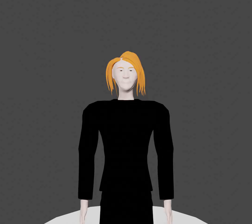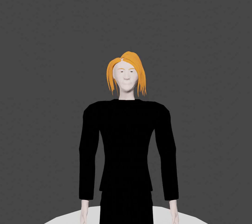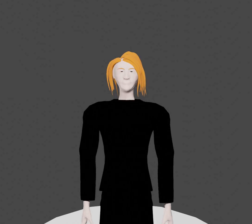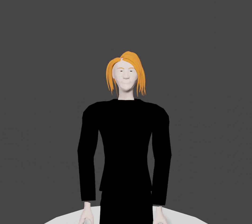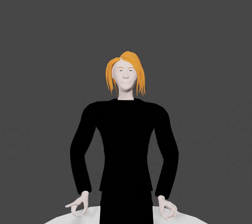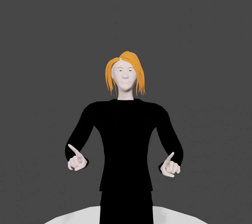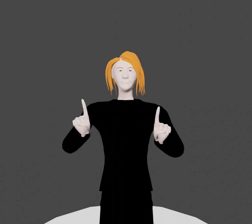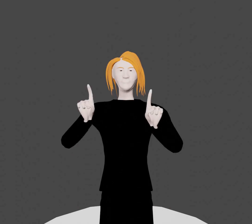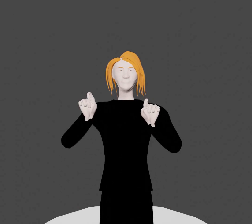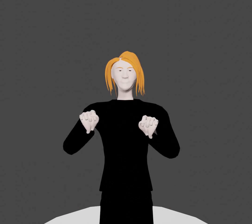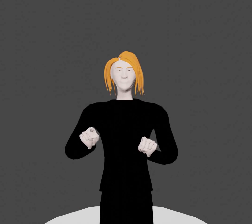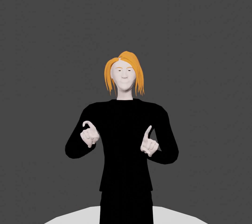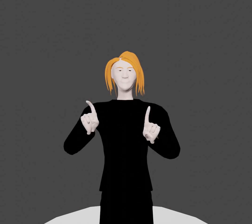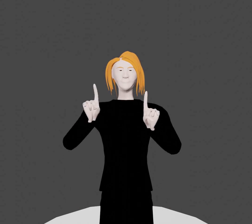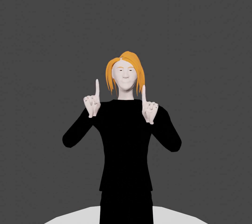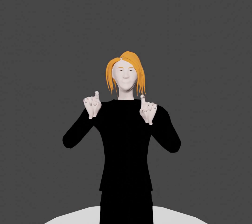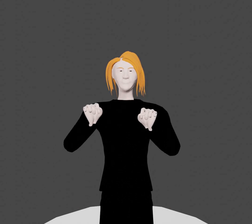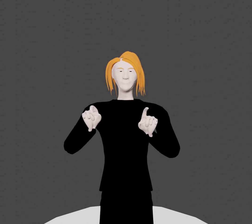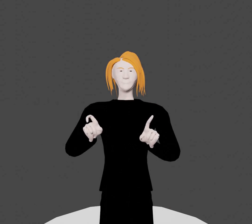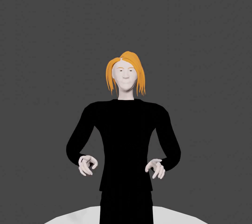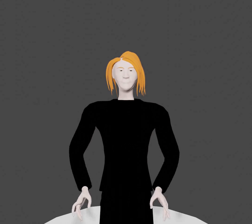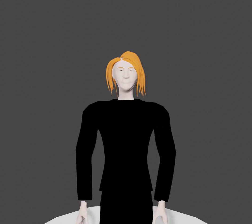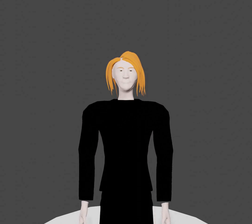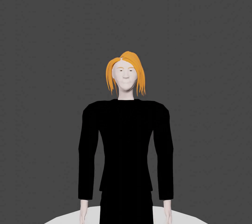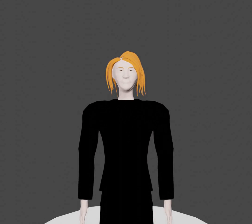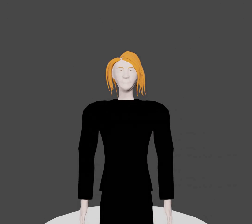Assess